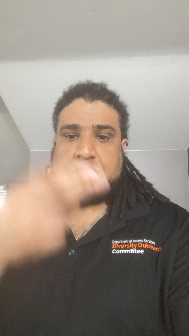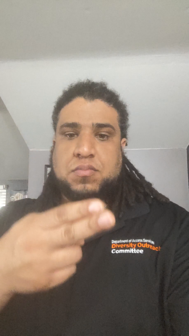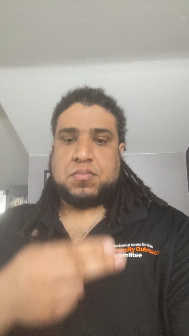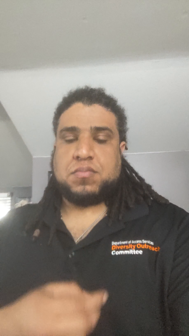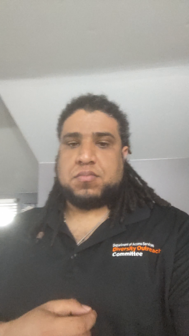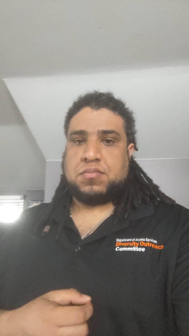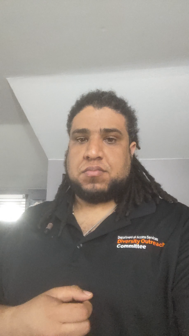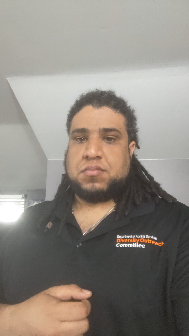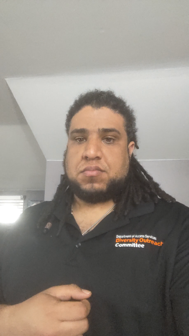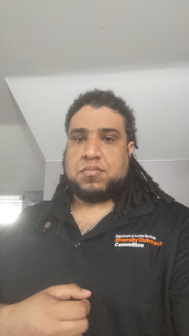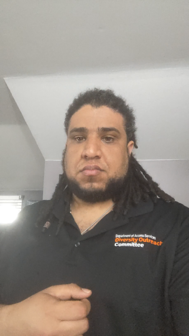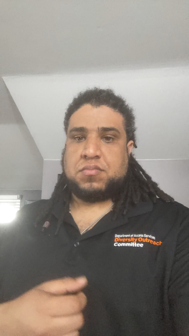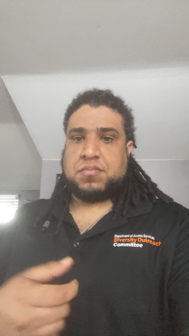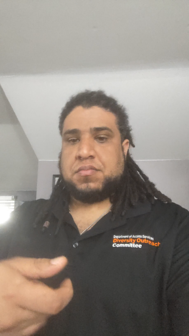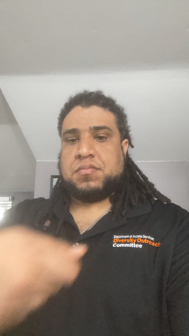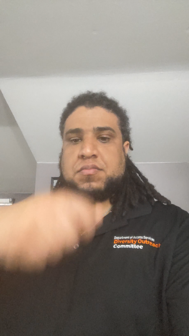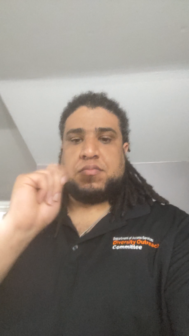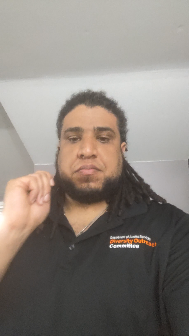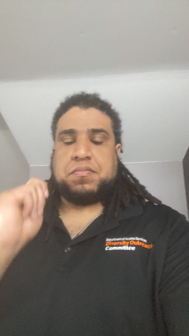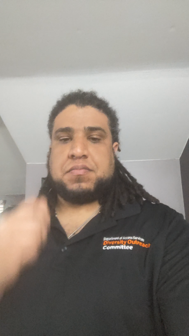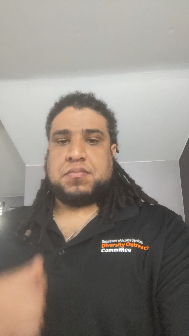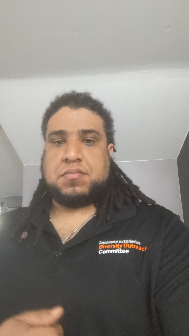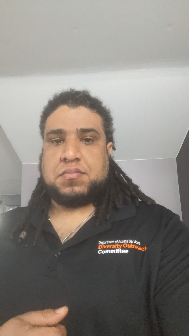rip